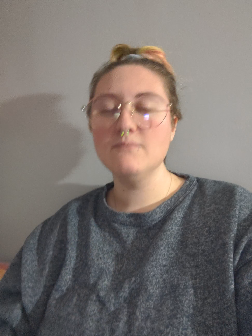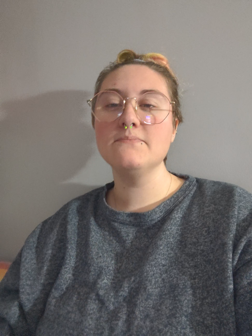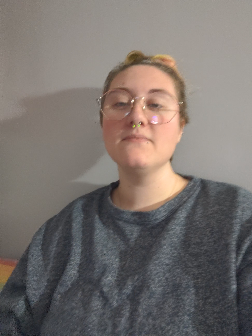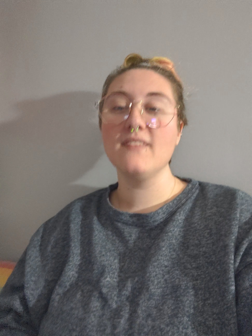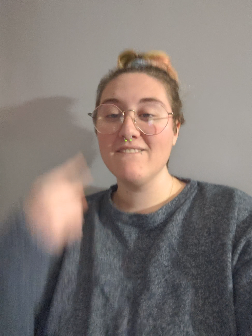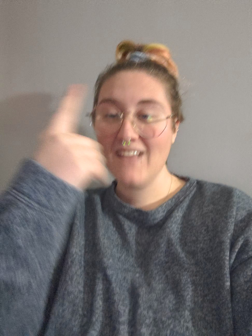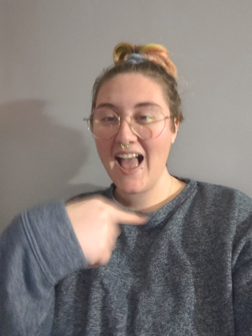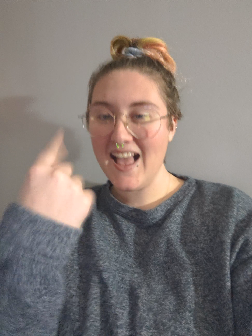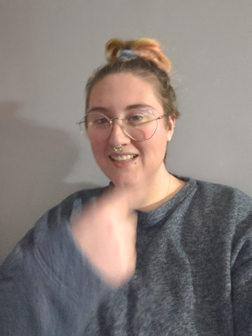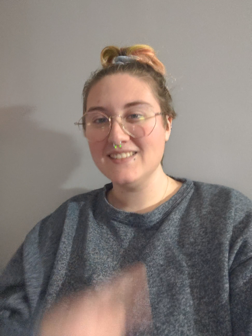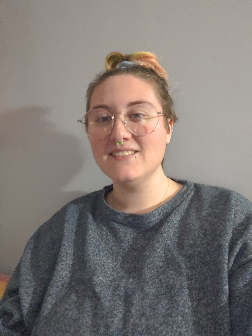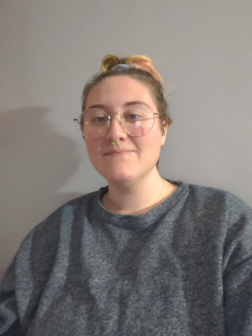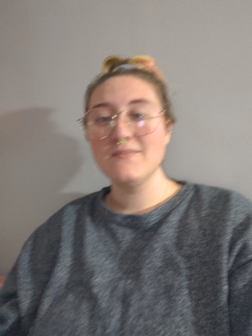face